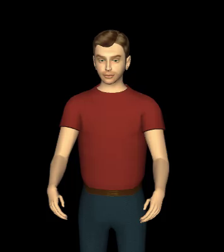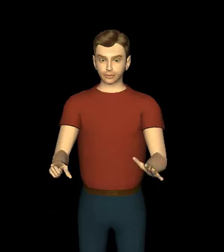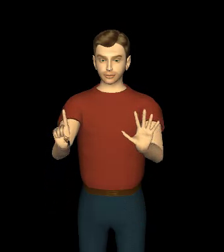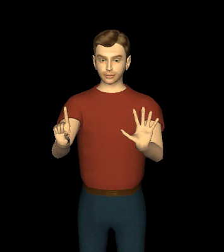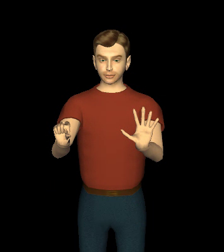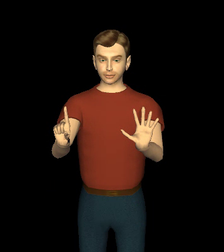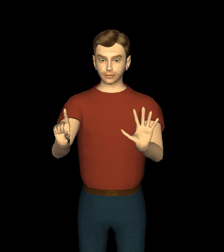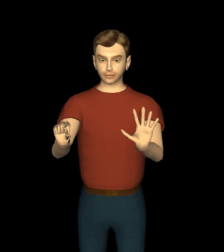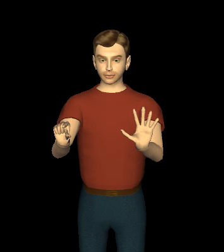70